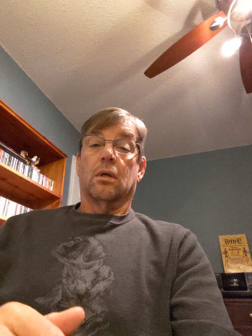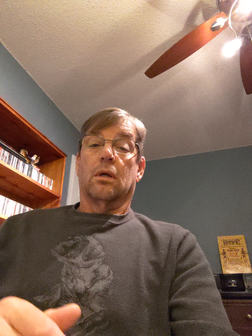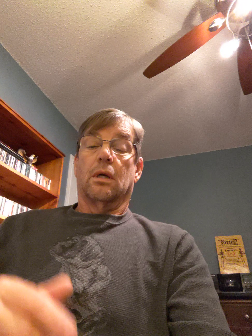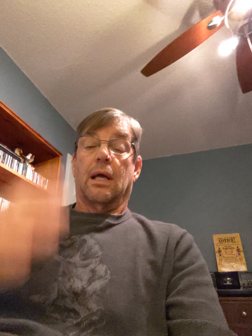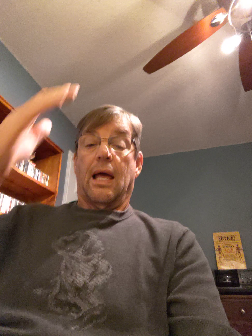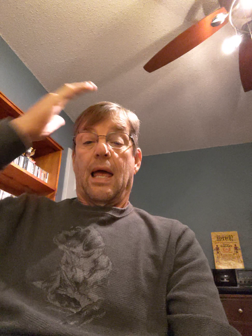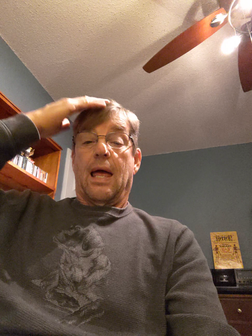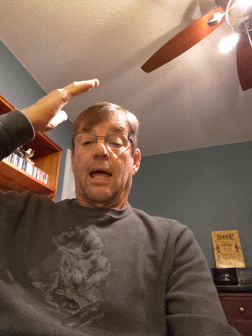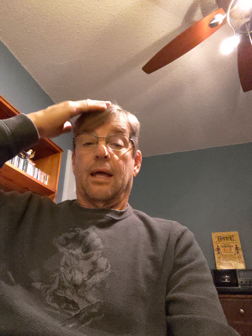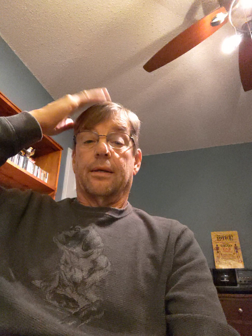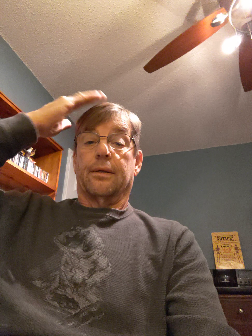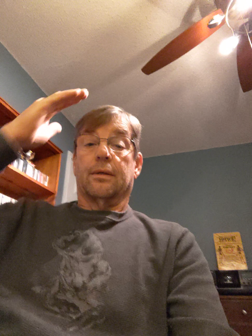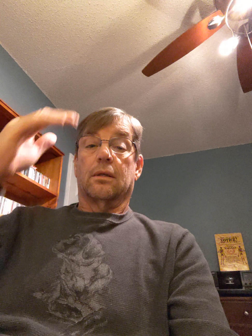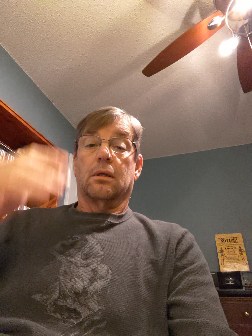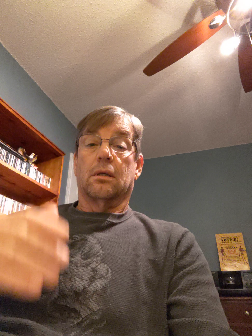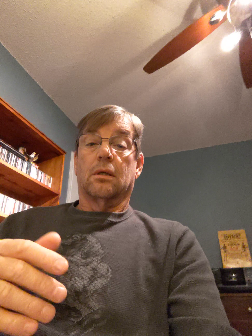hat